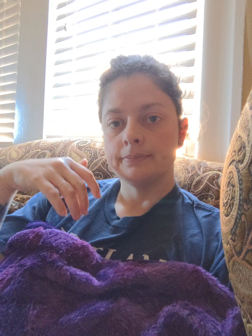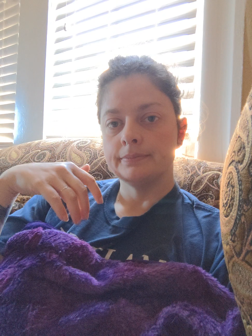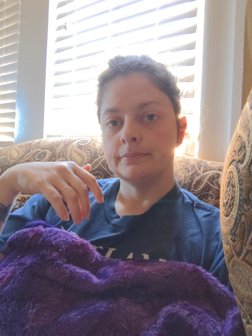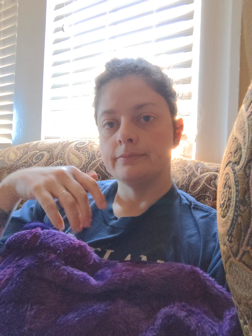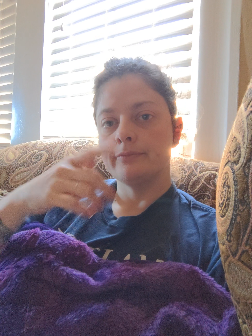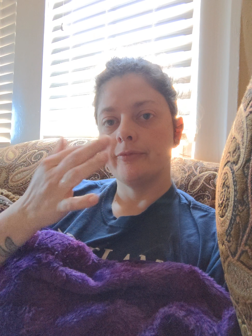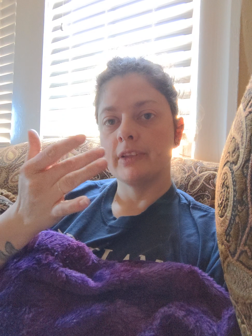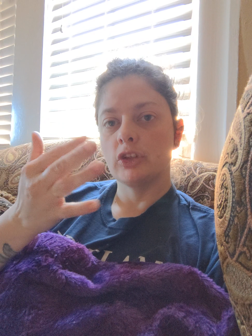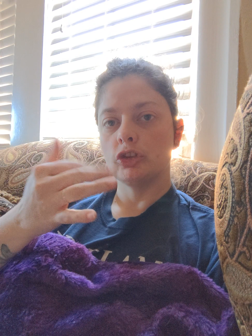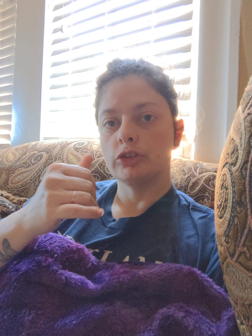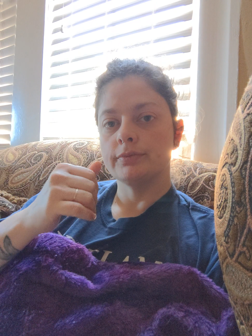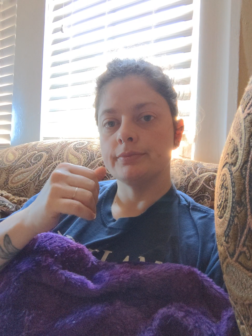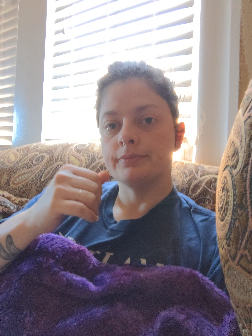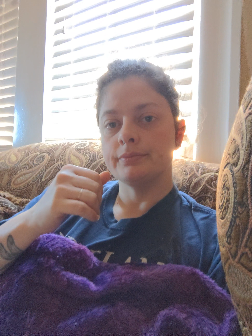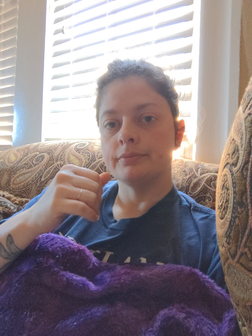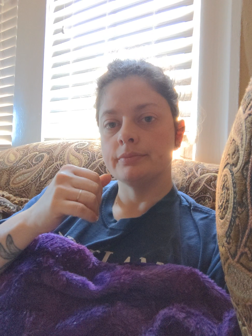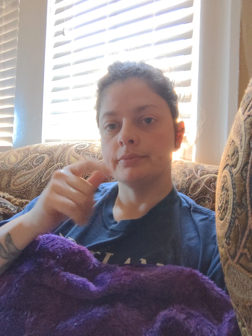finger